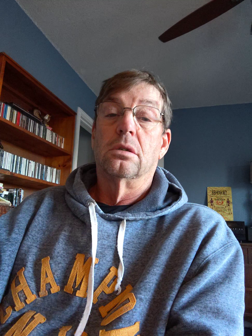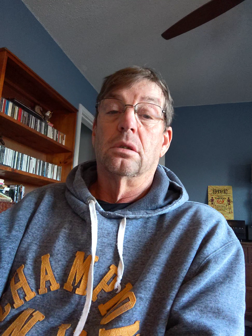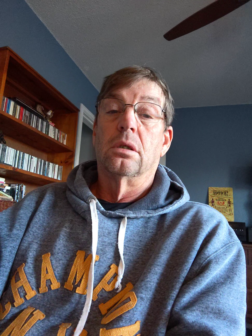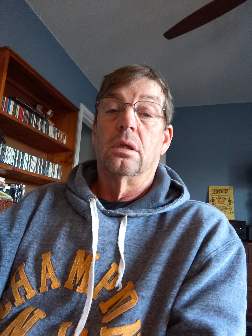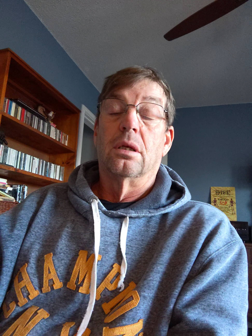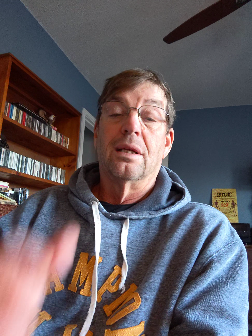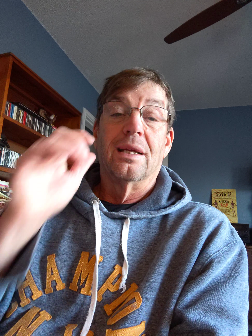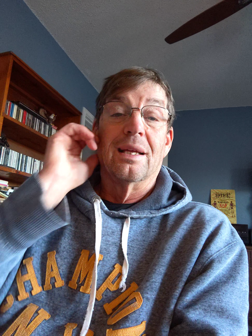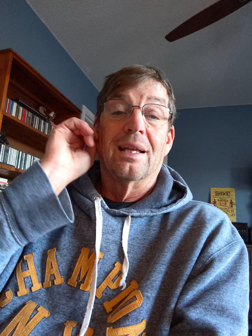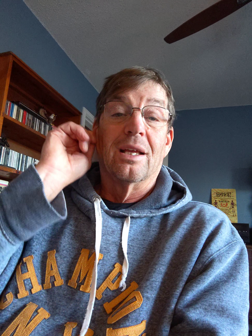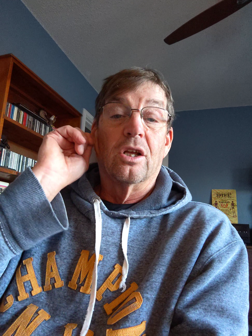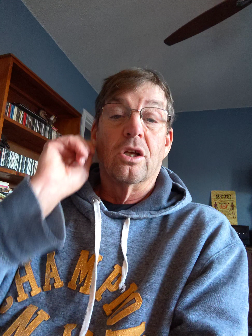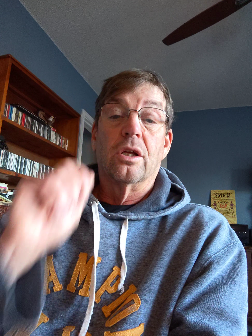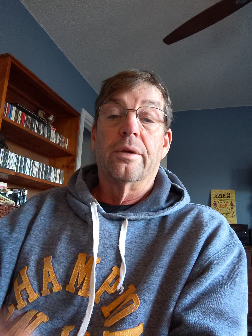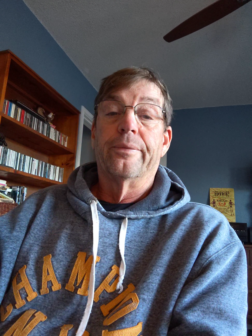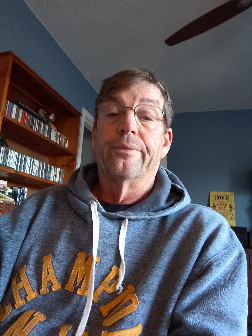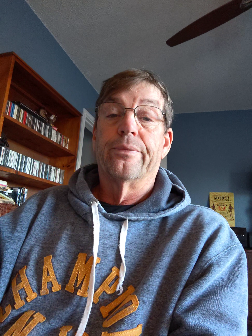ear